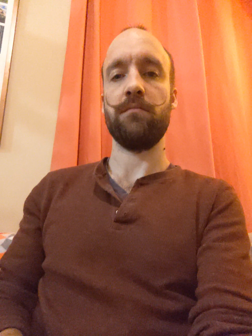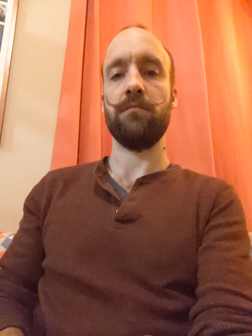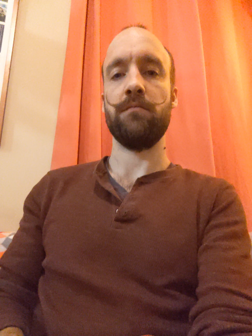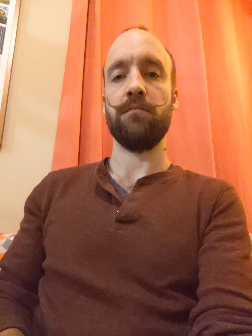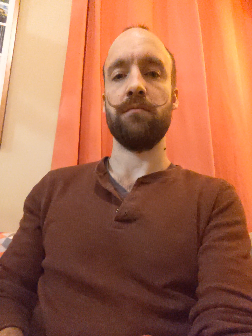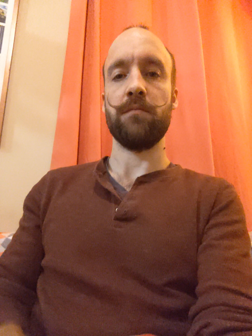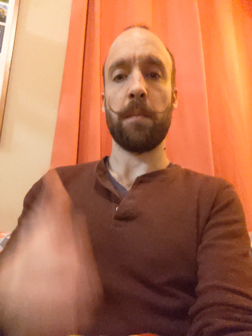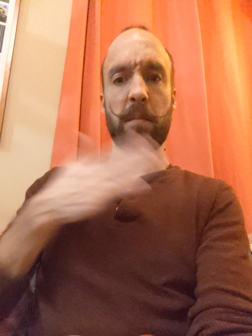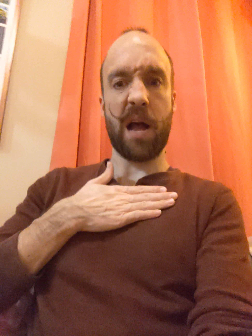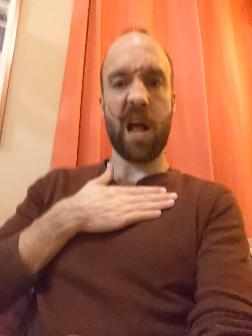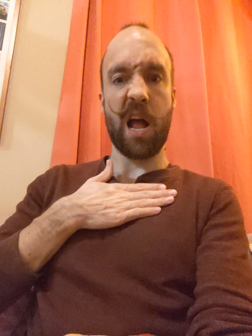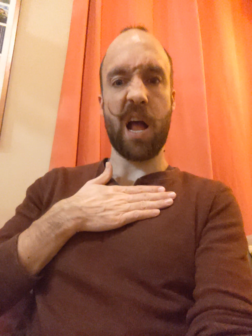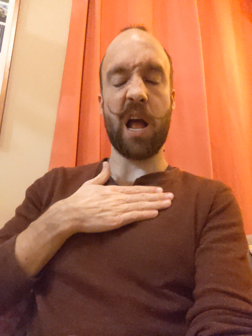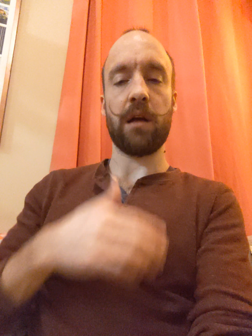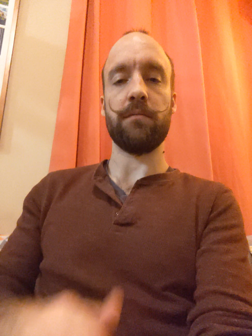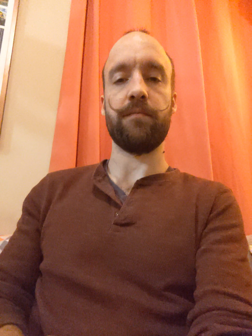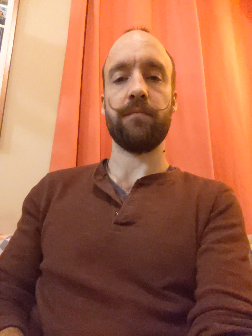my